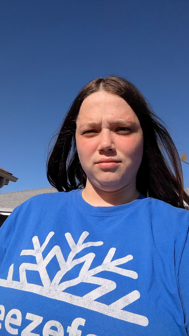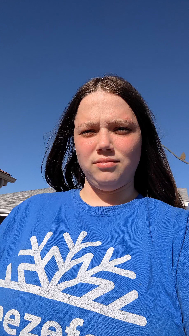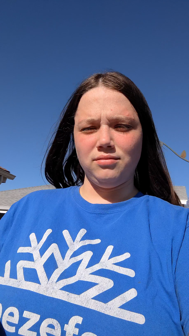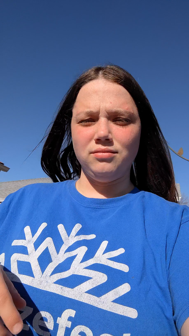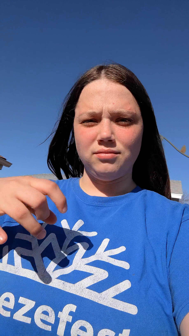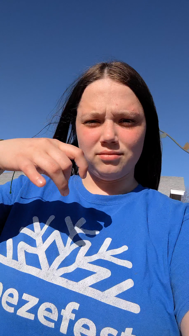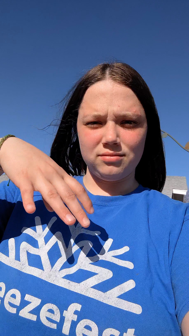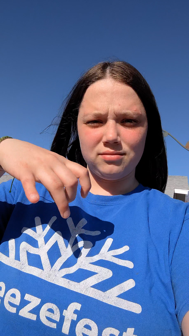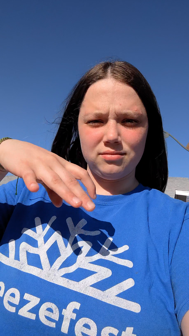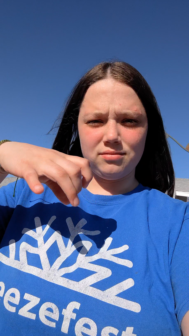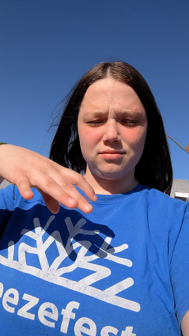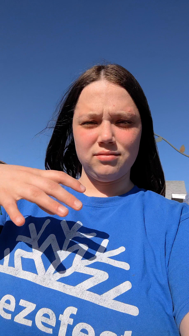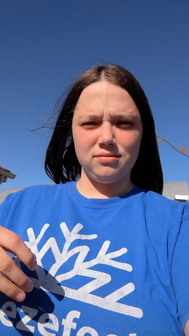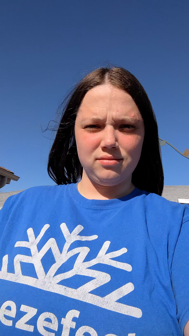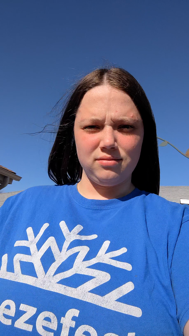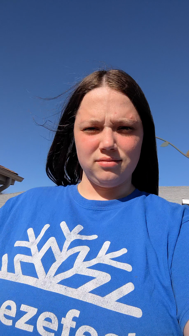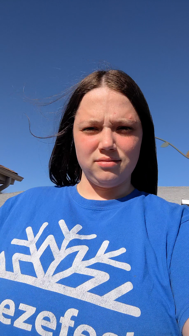pumpkin